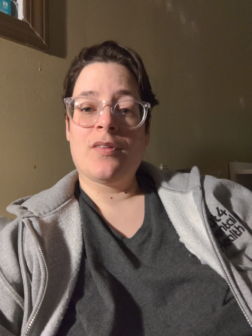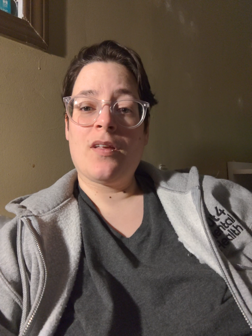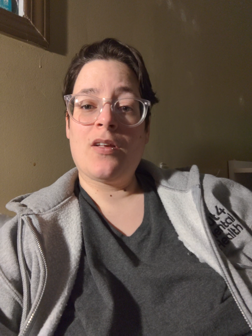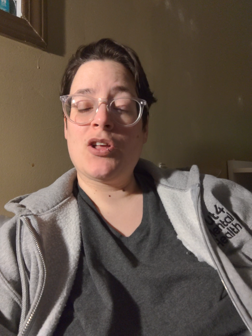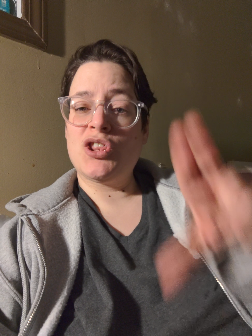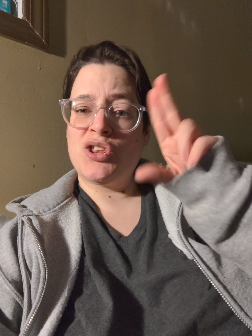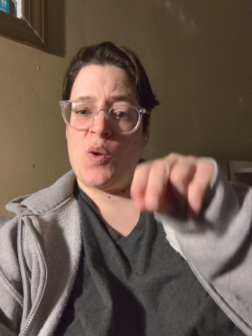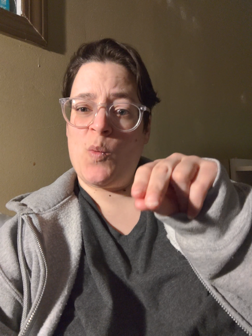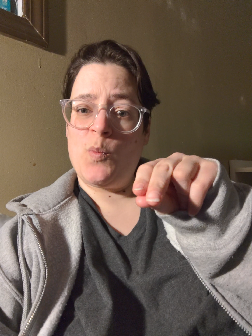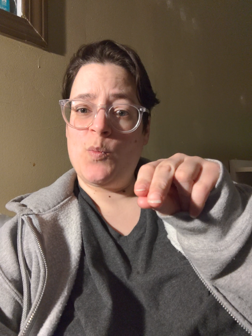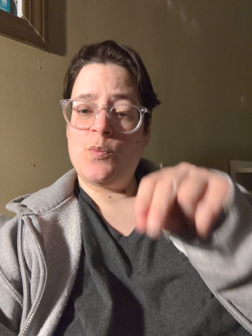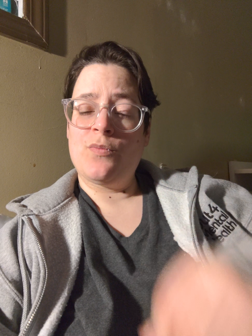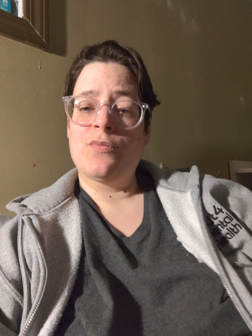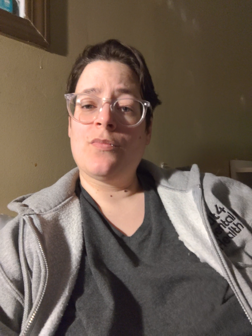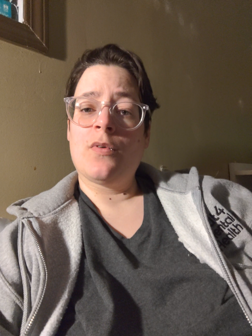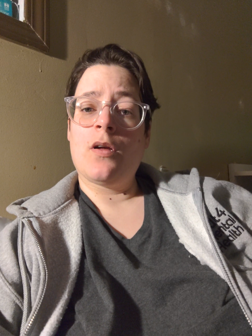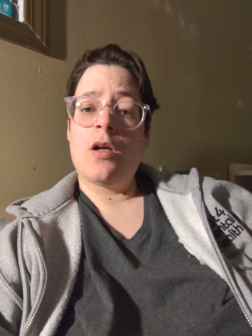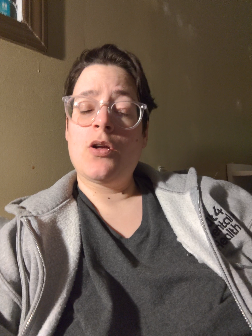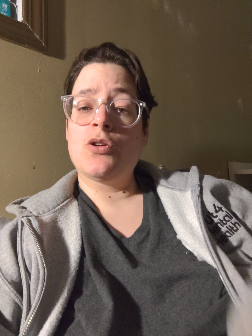no